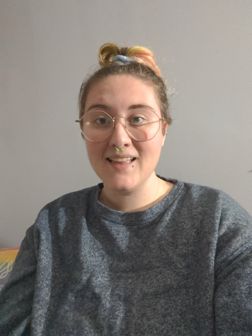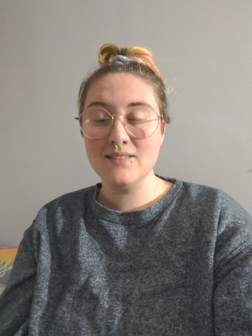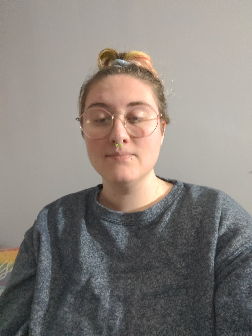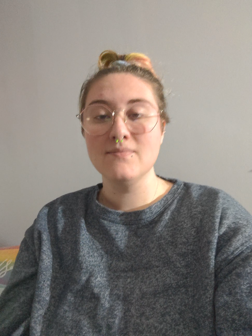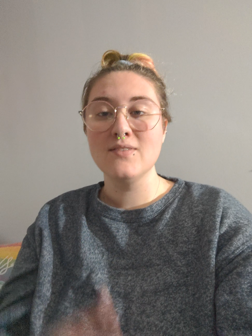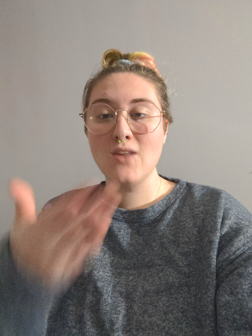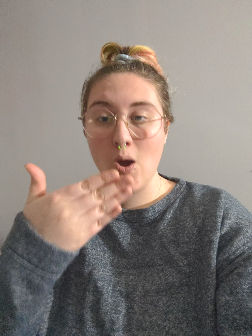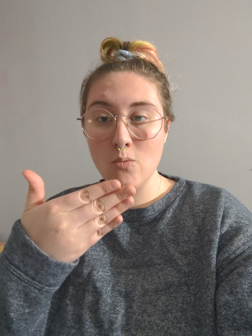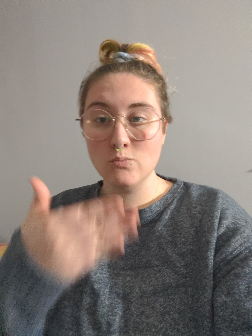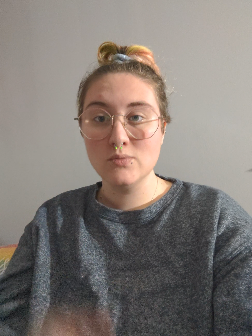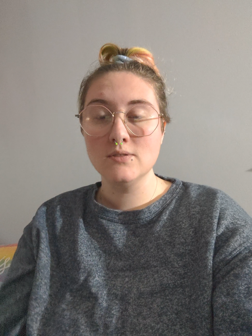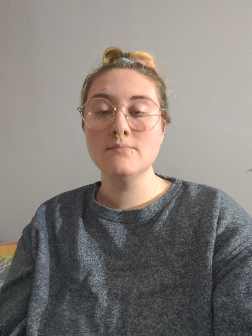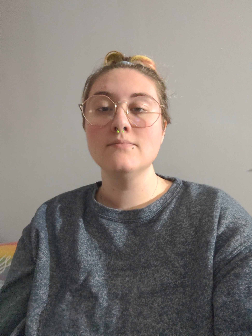close